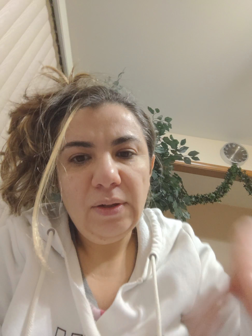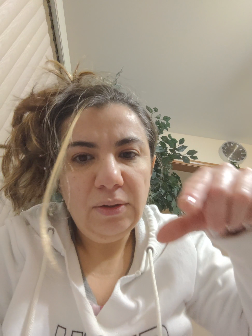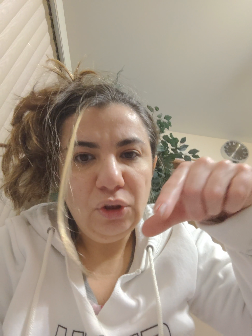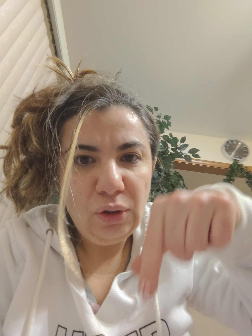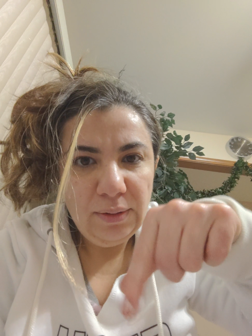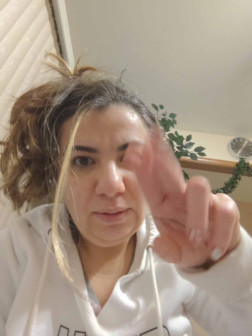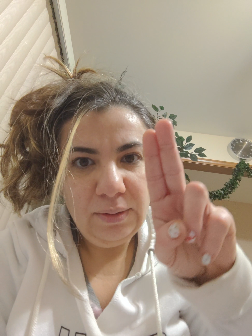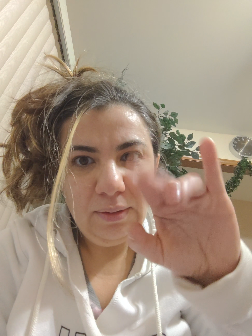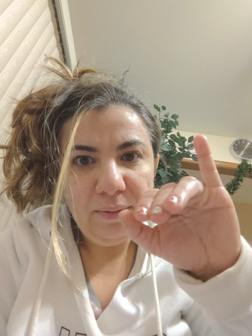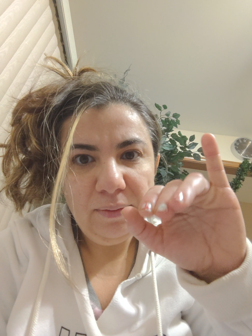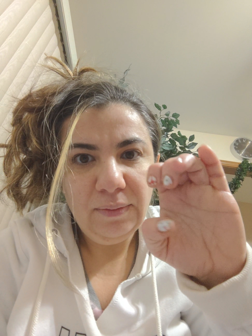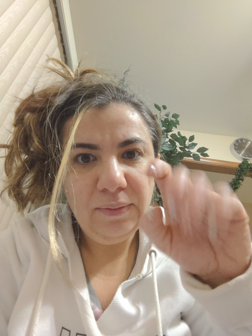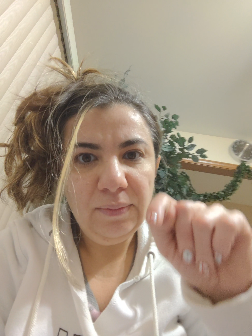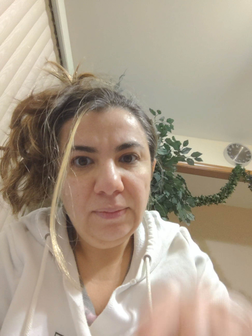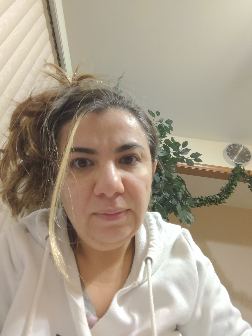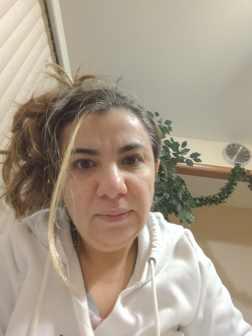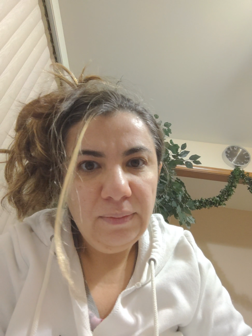quiet